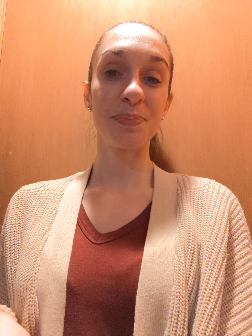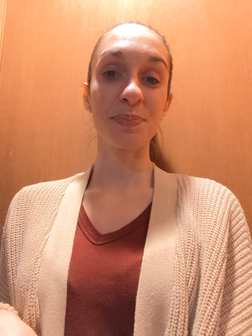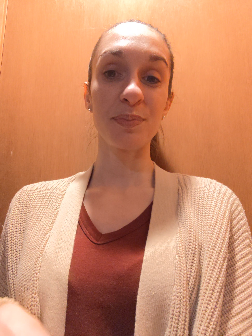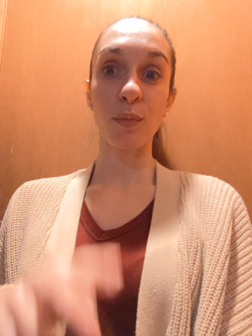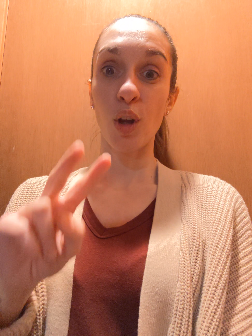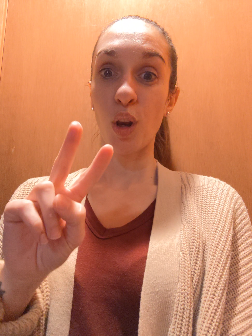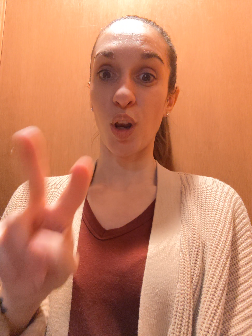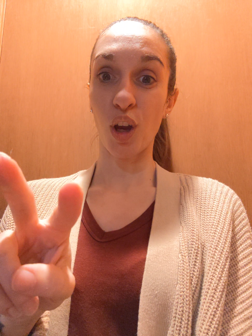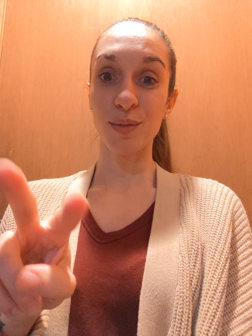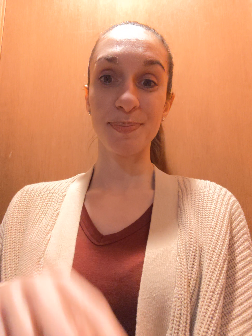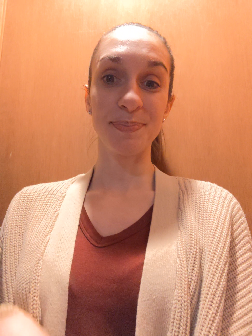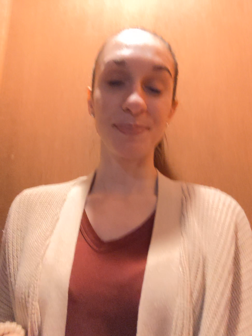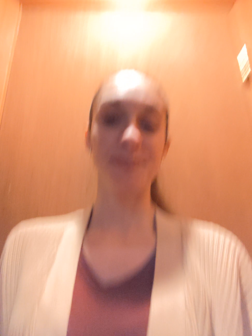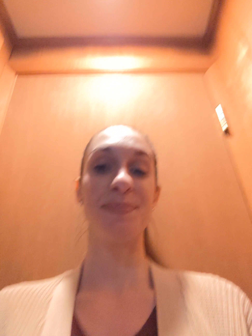look